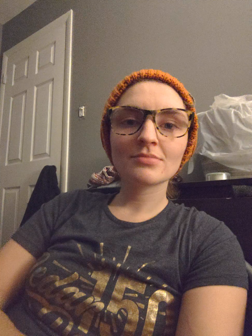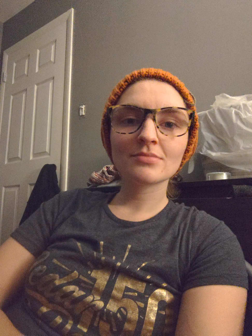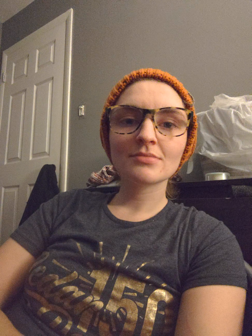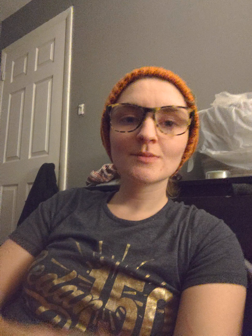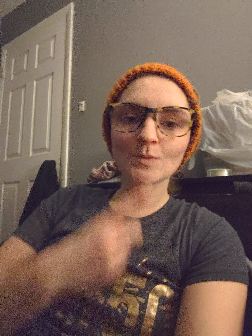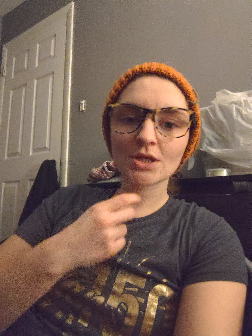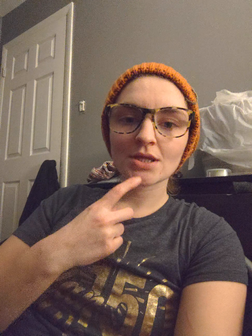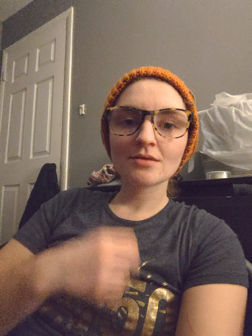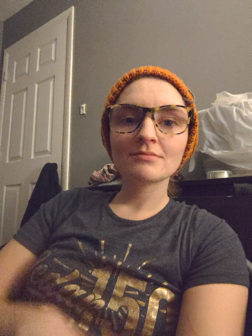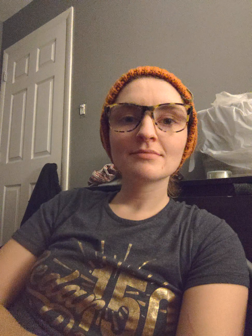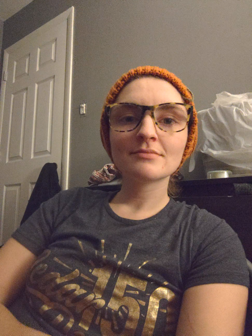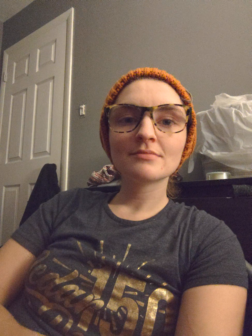red